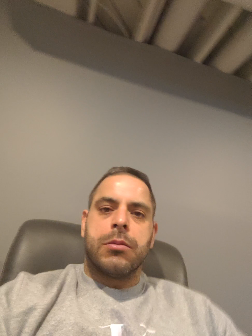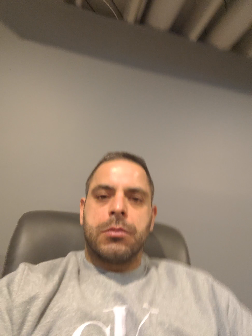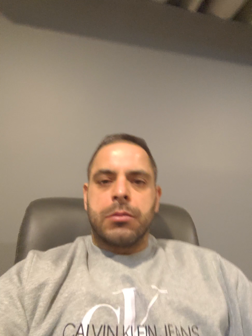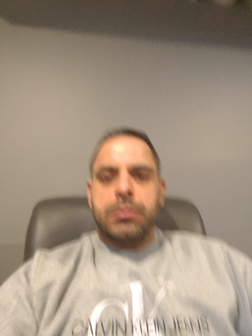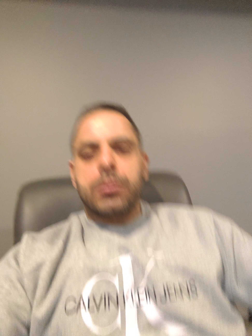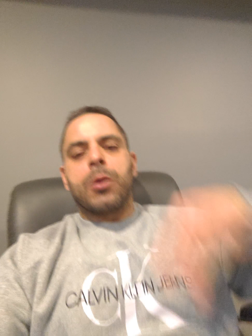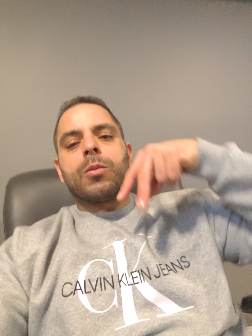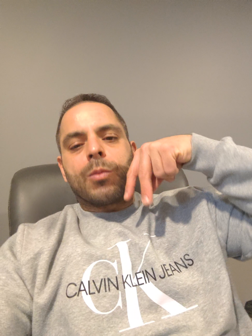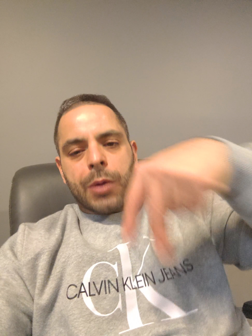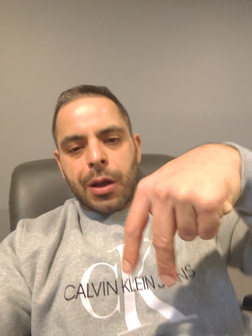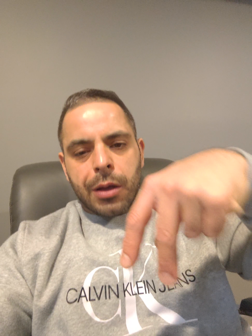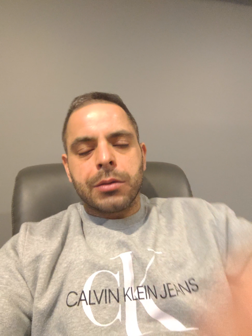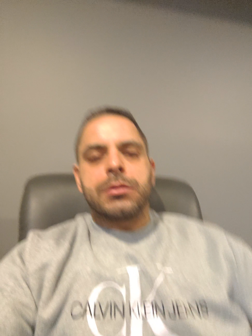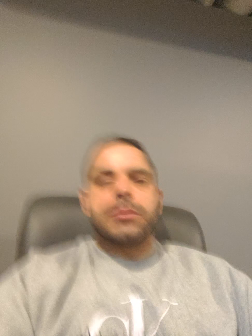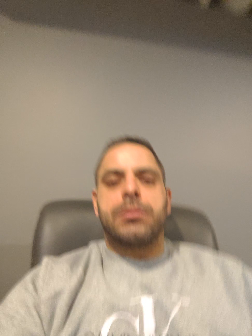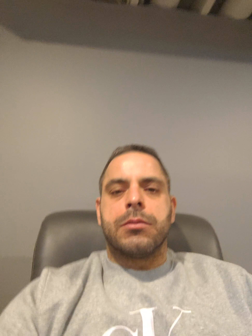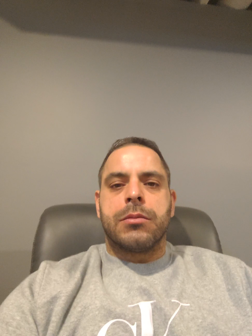ride